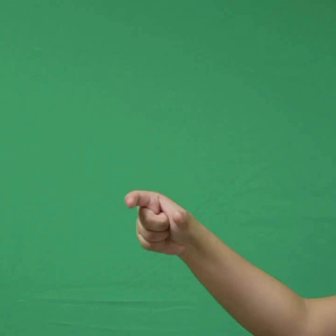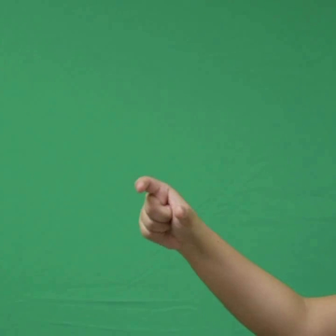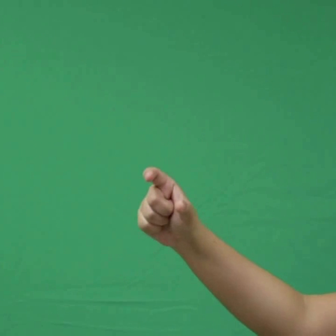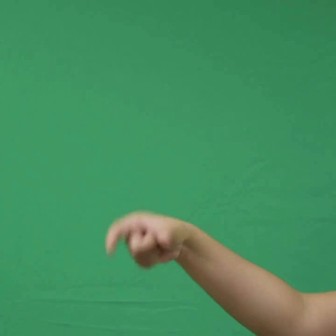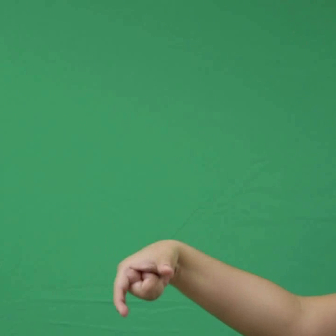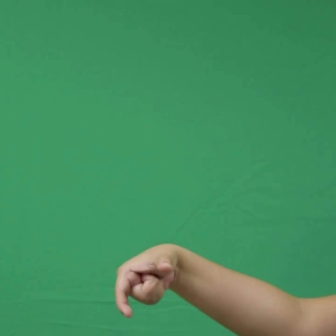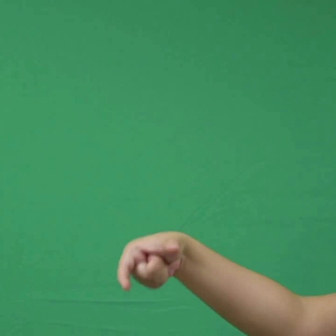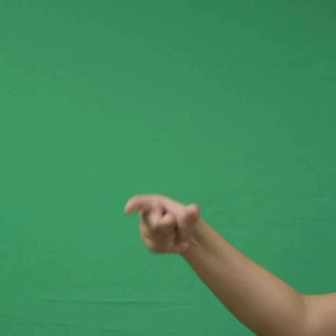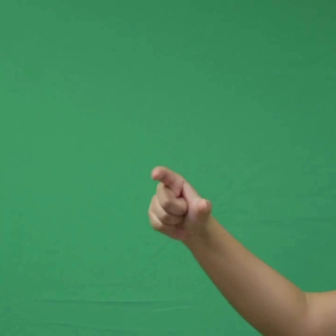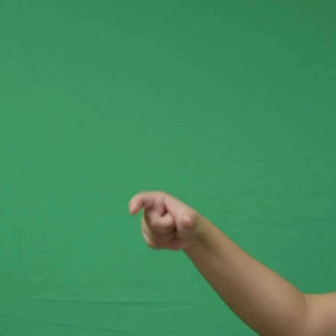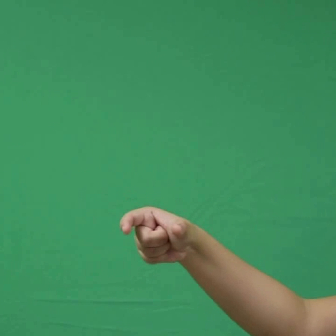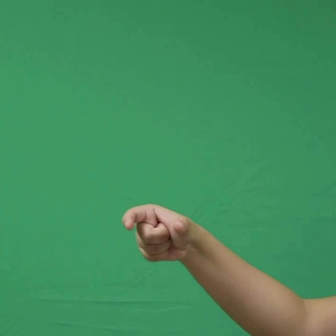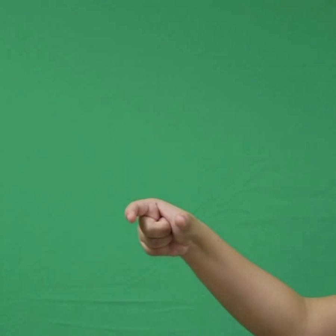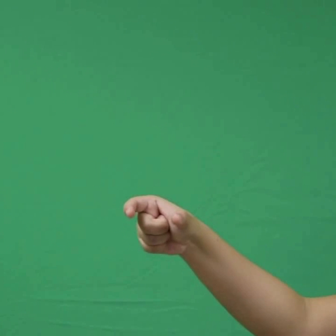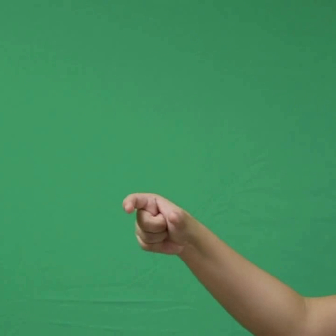Q